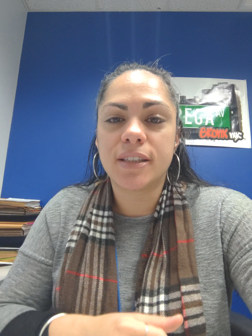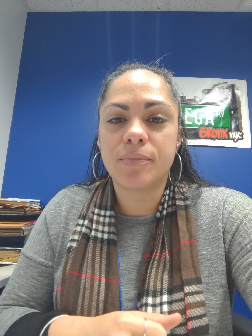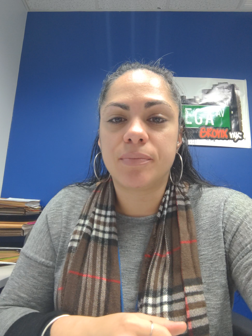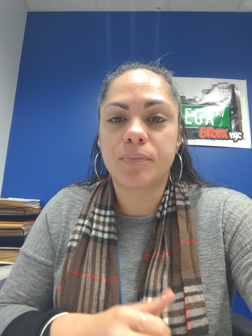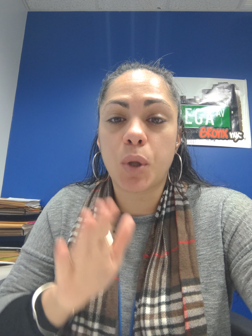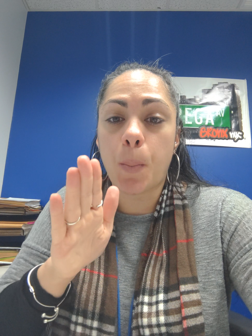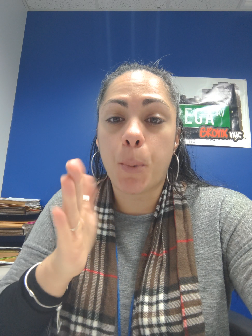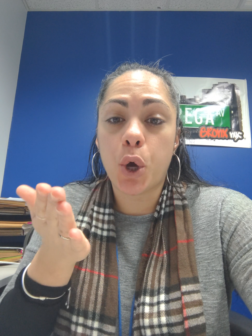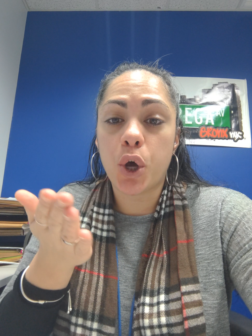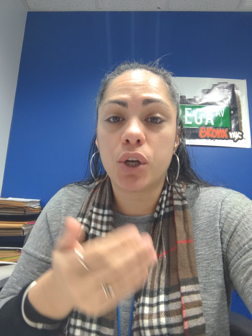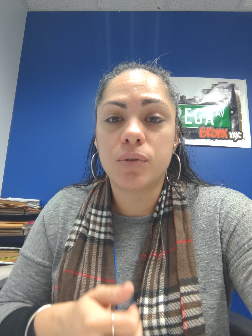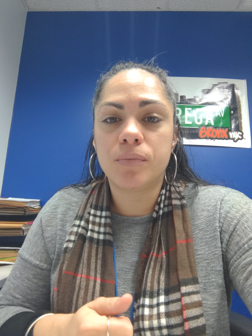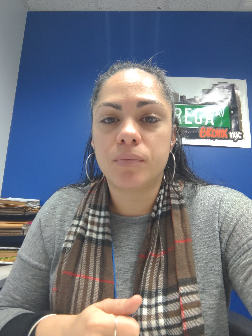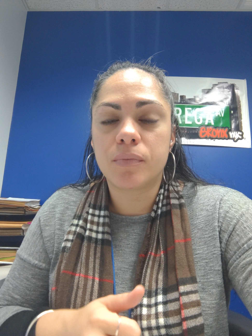book